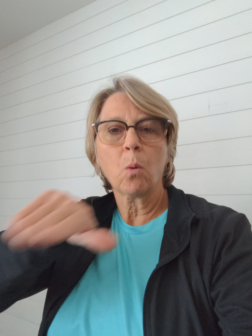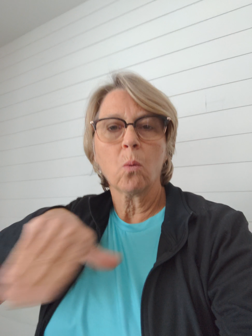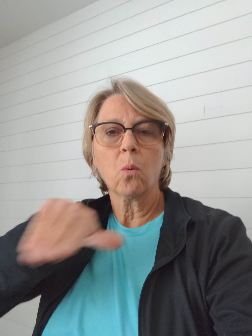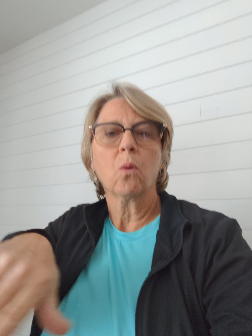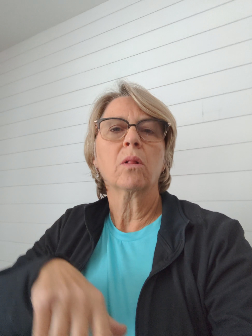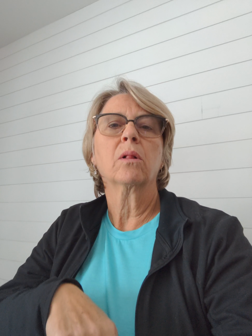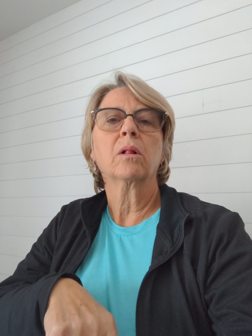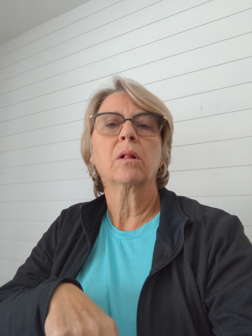pool